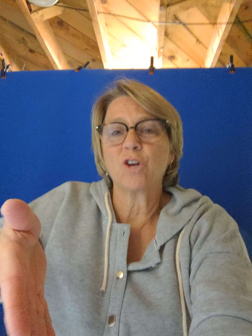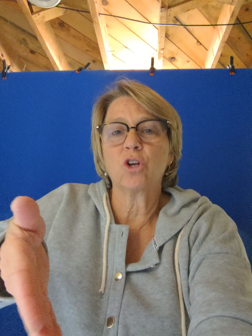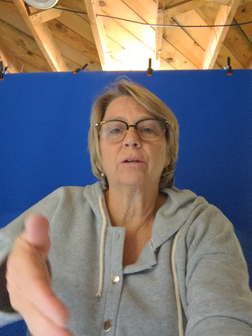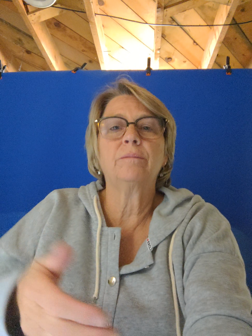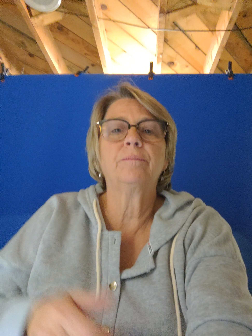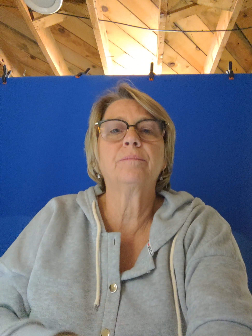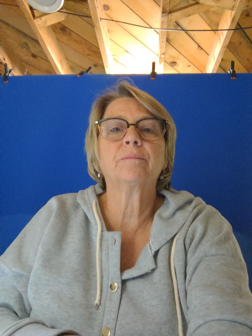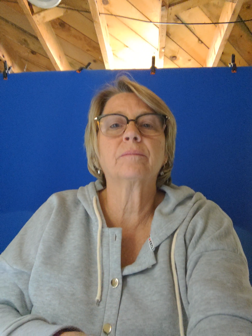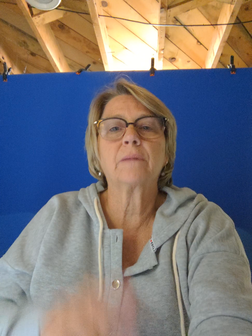after